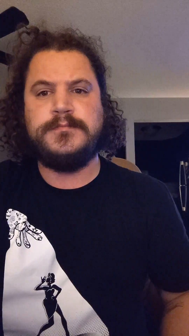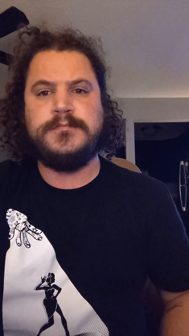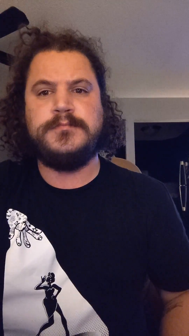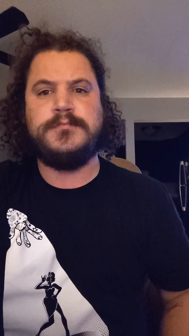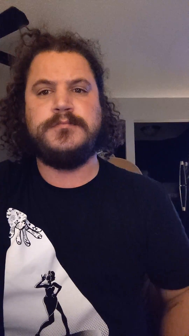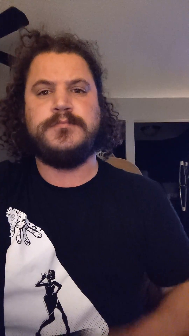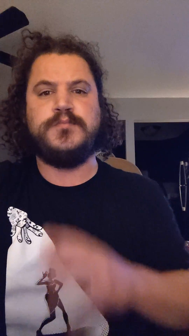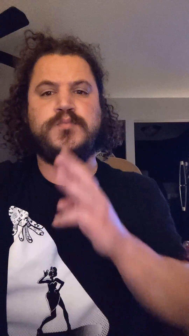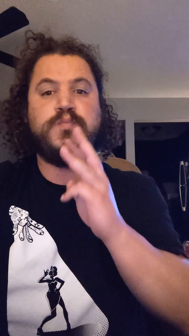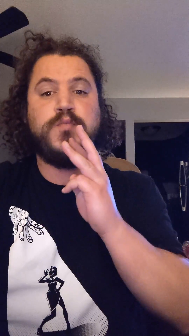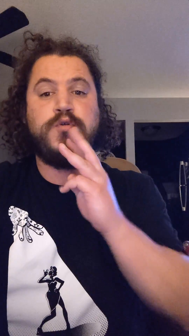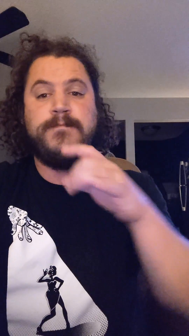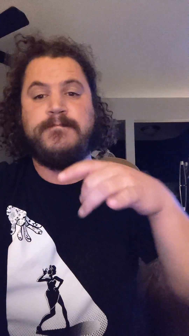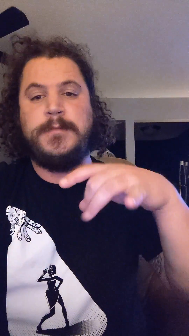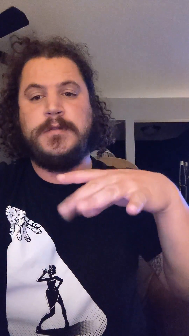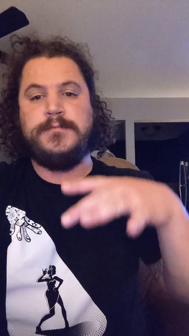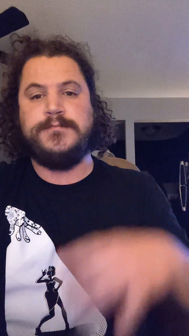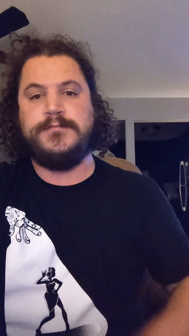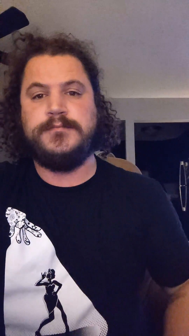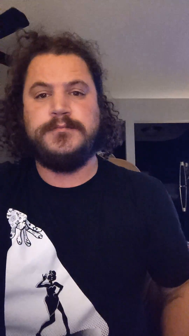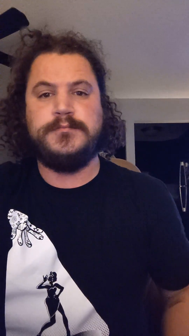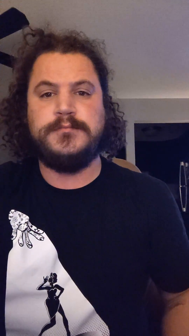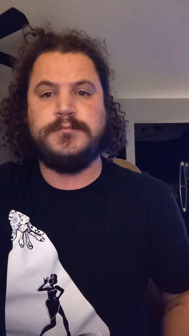melon